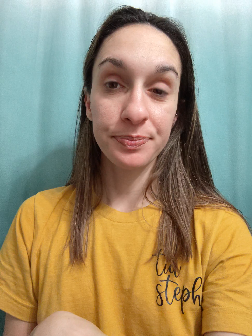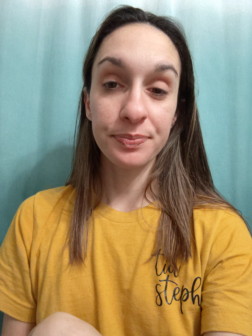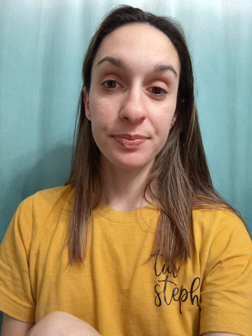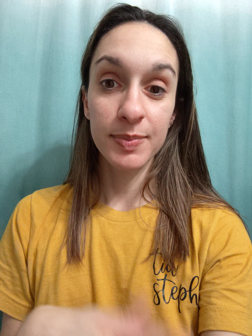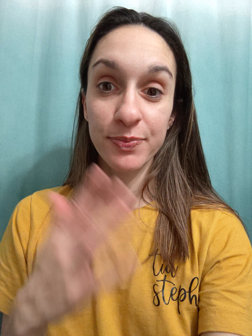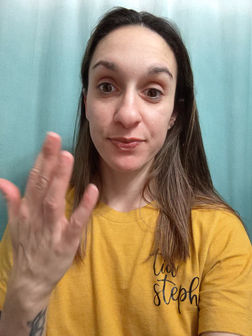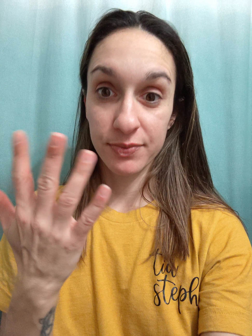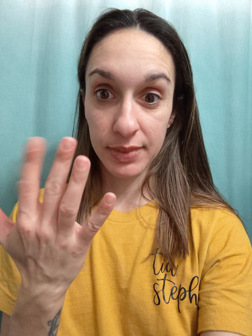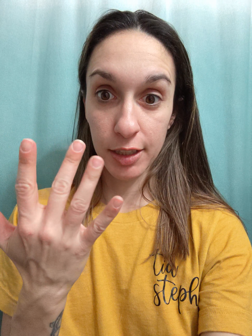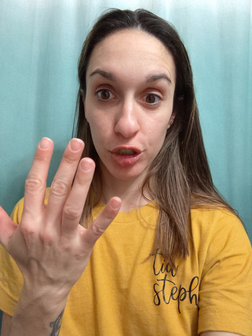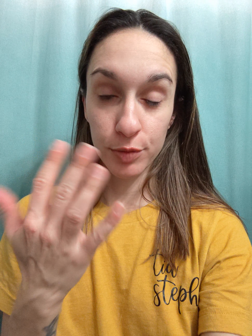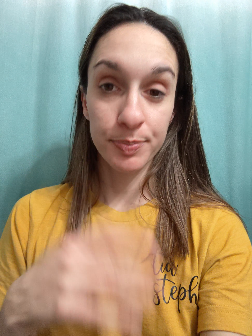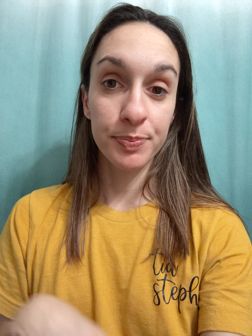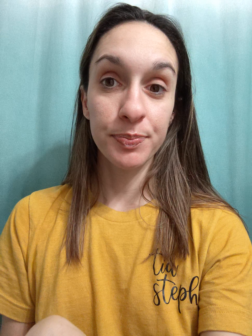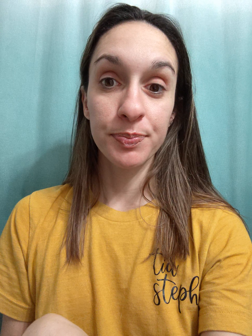finger